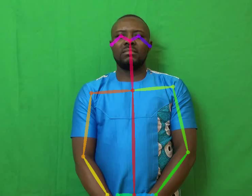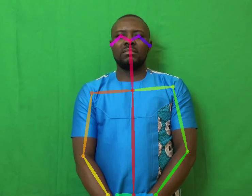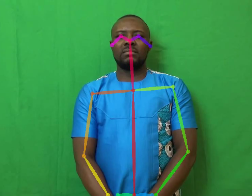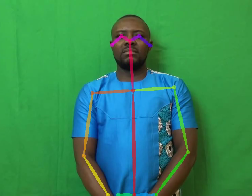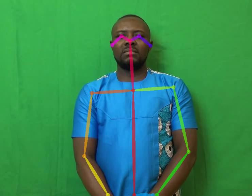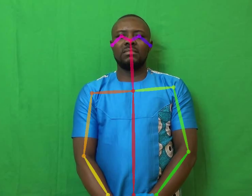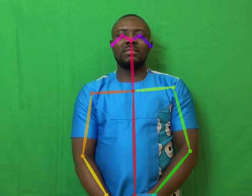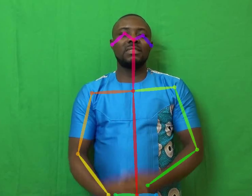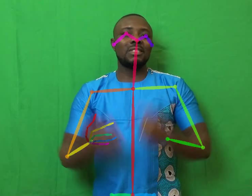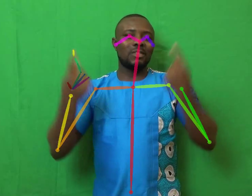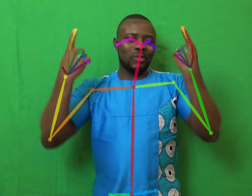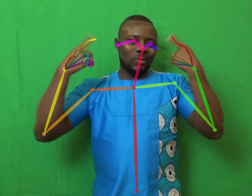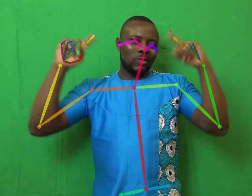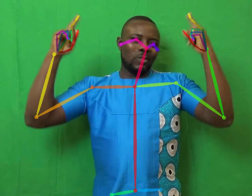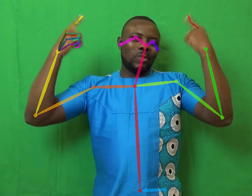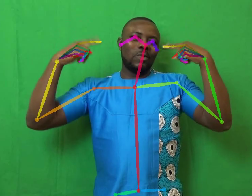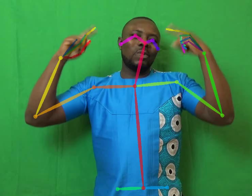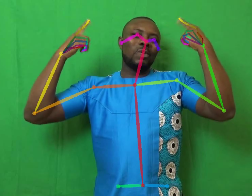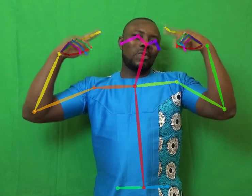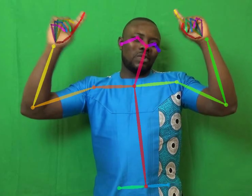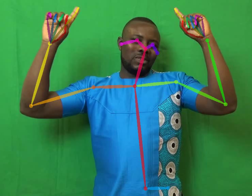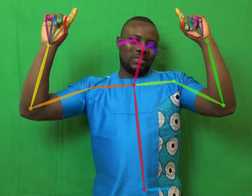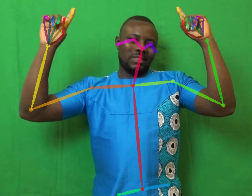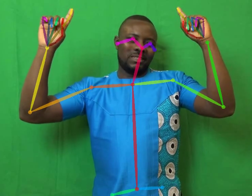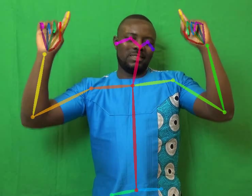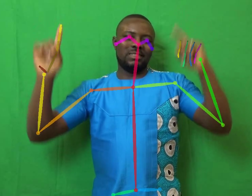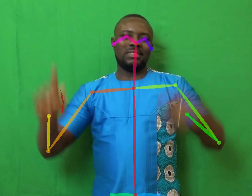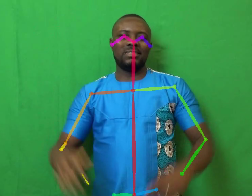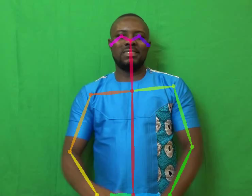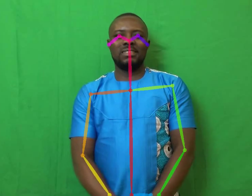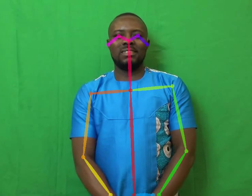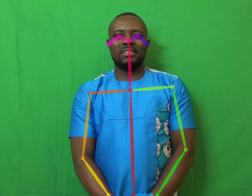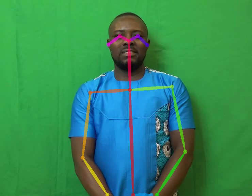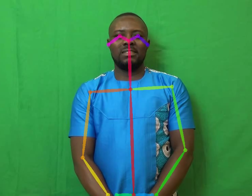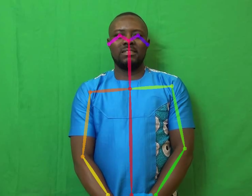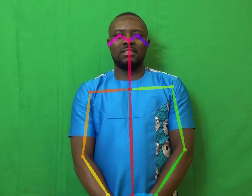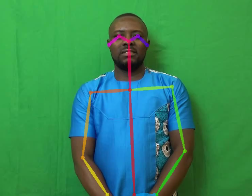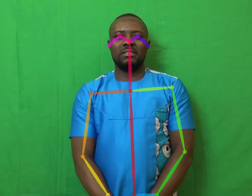success